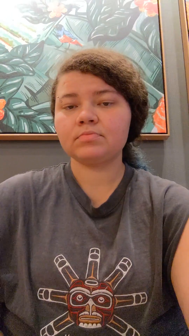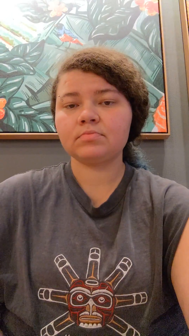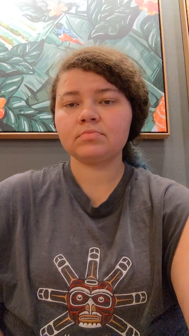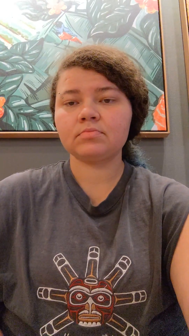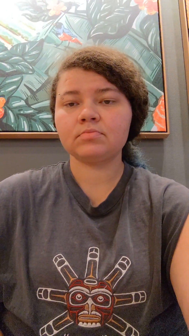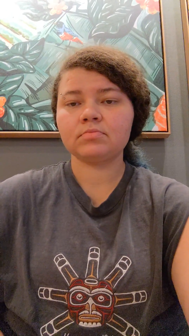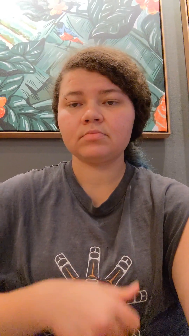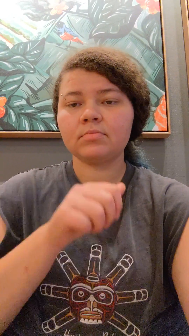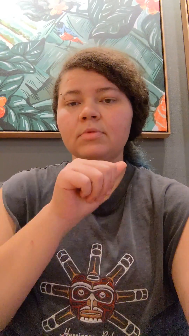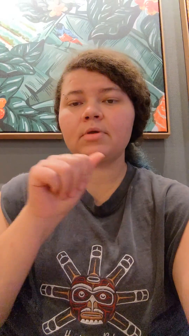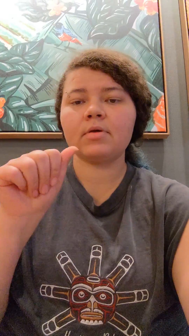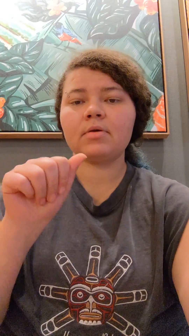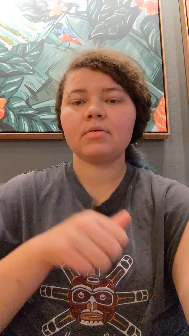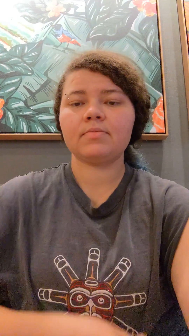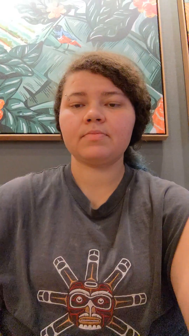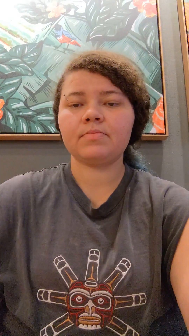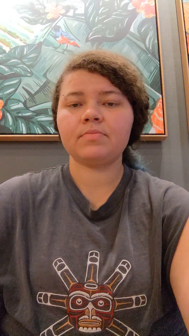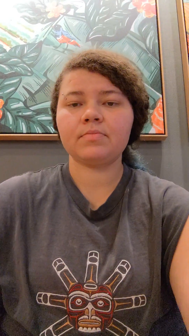a